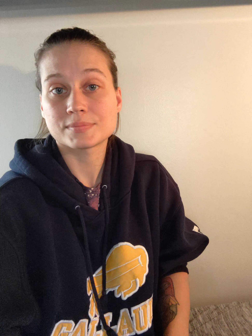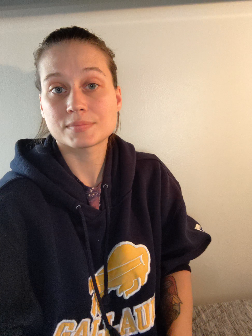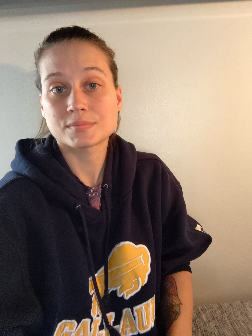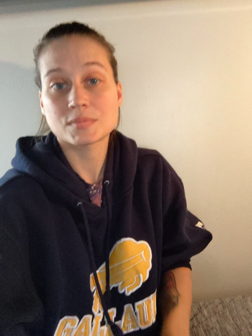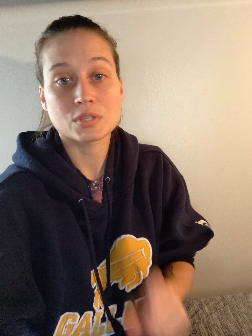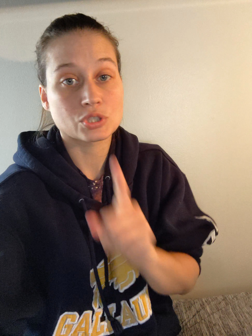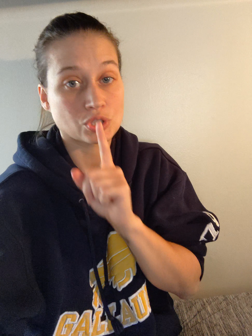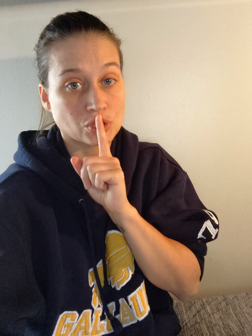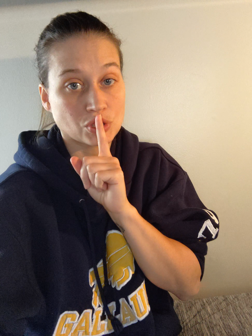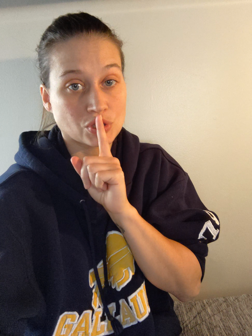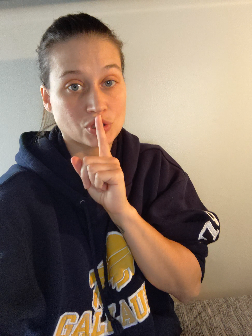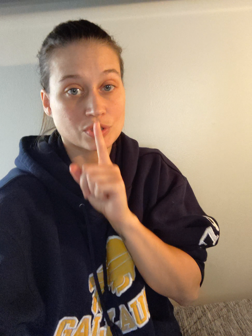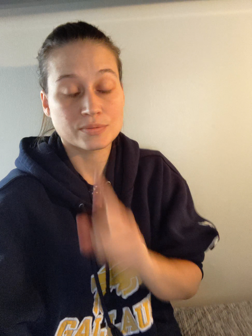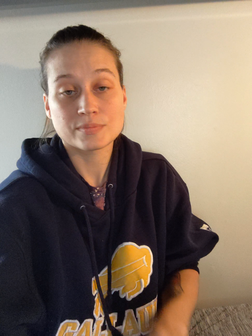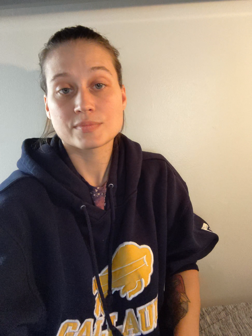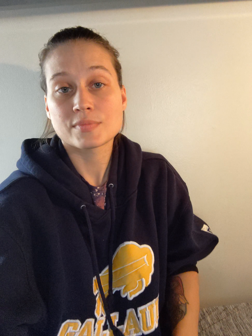shhh